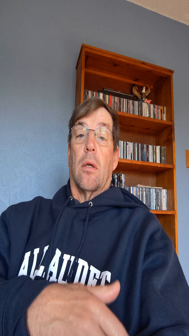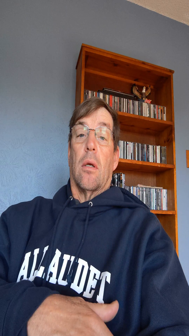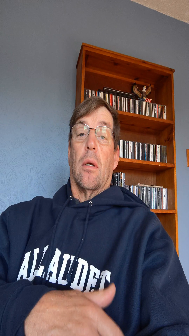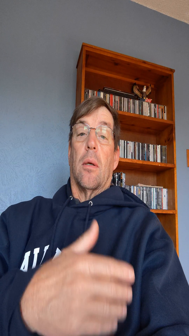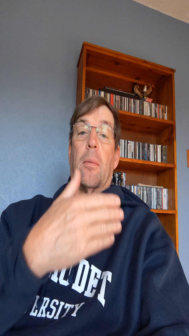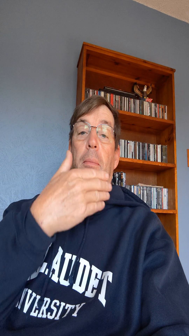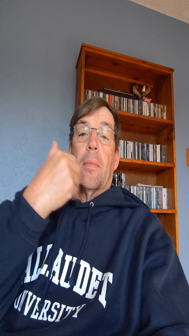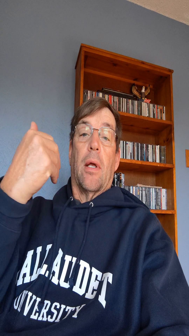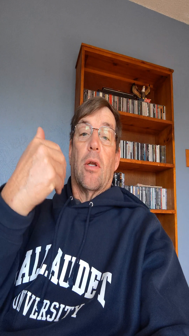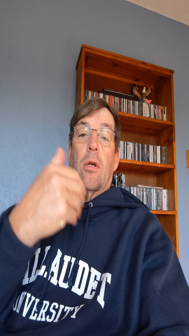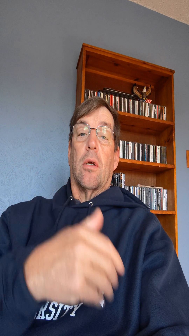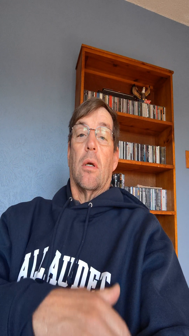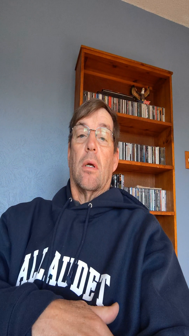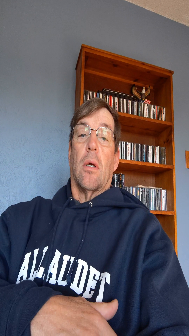better